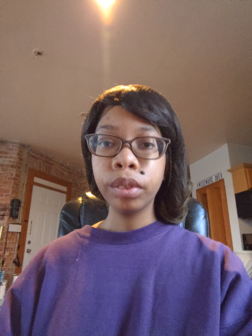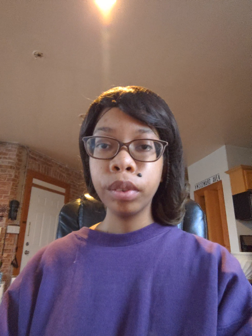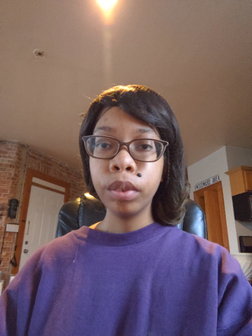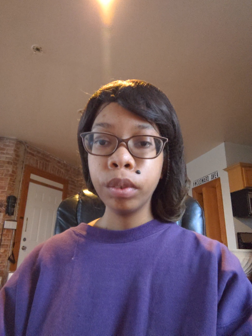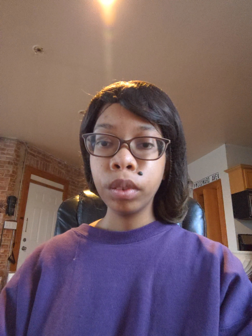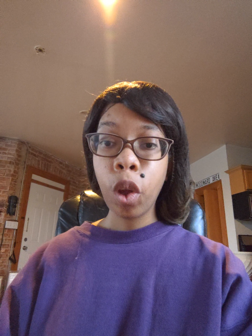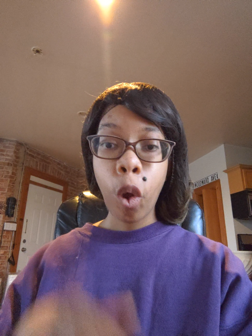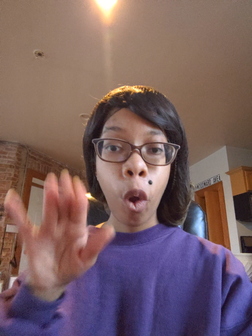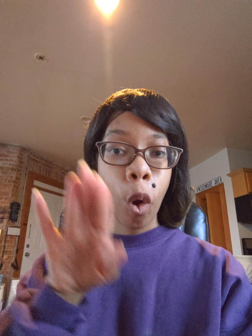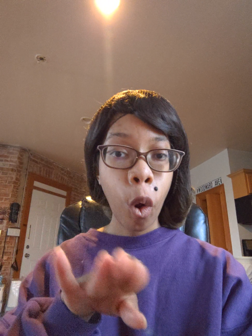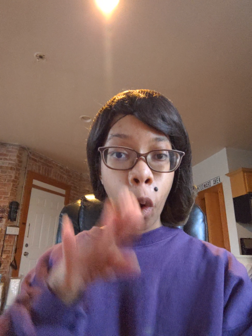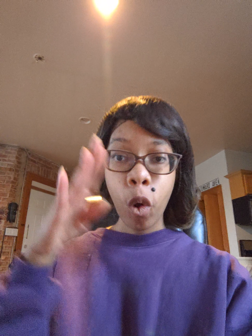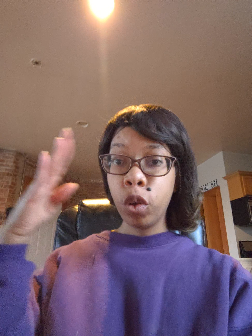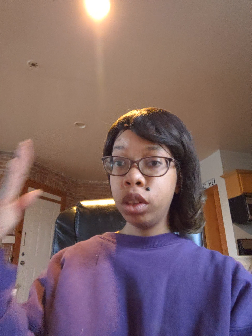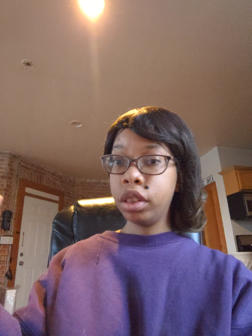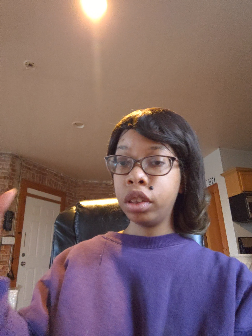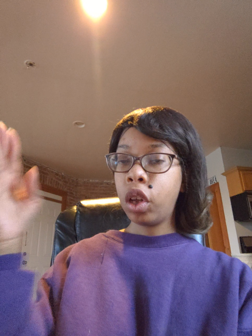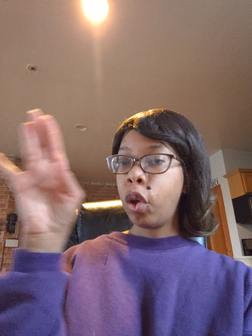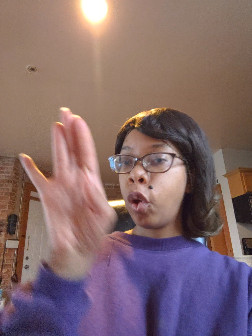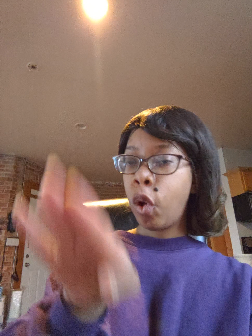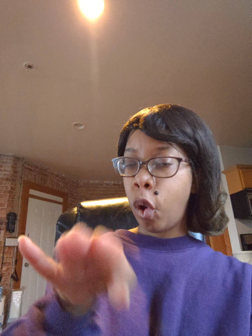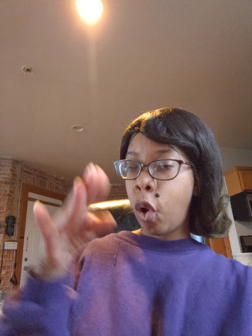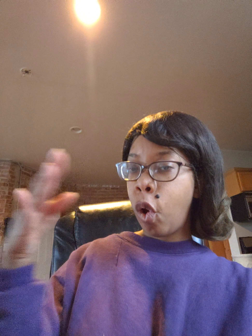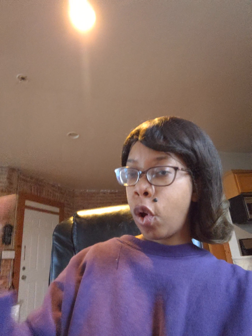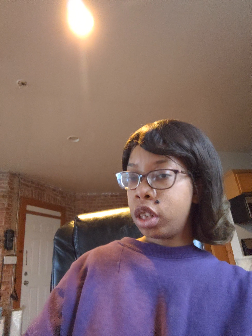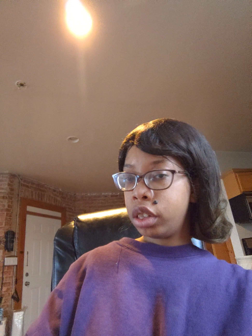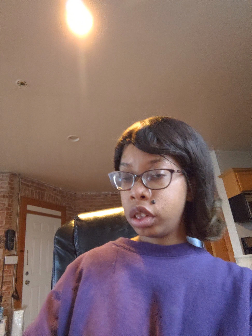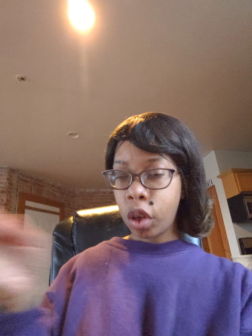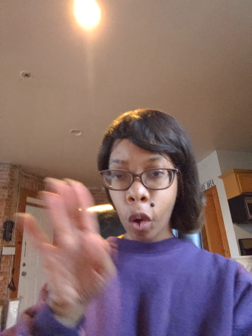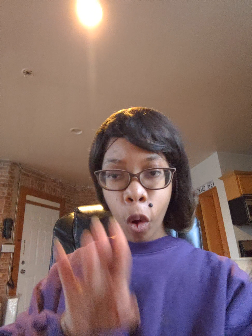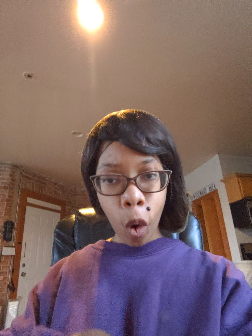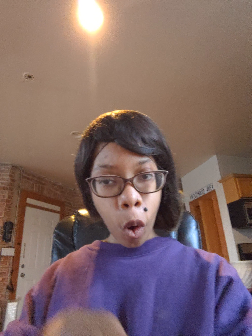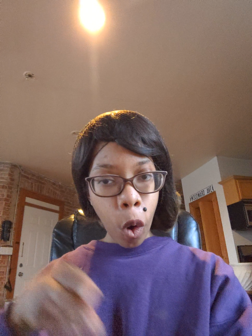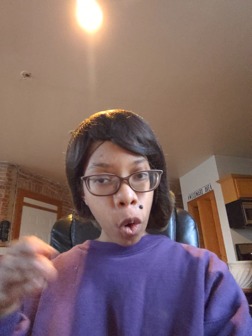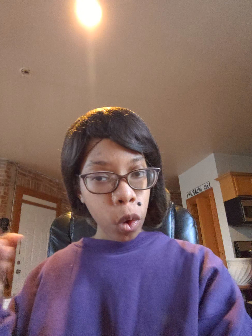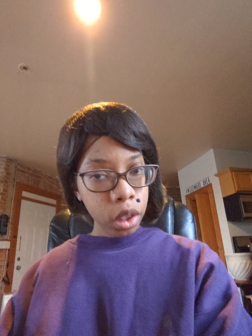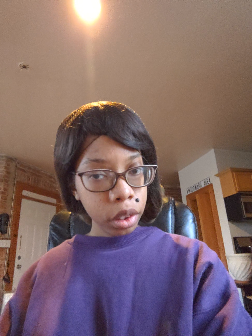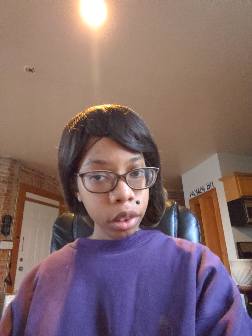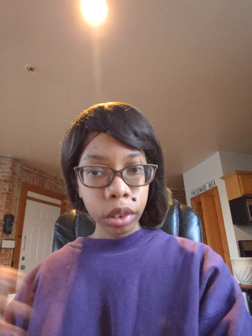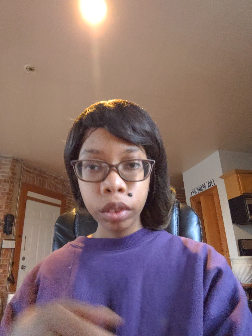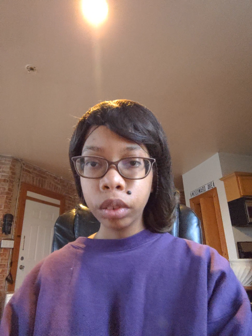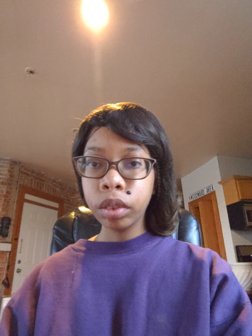open